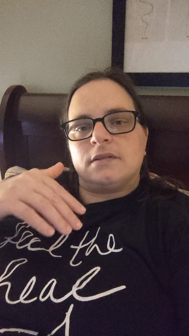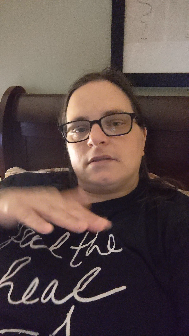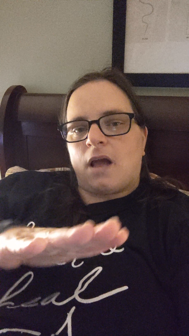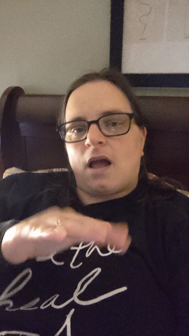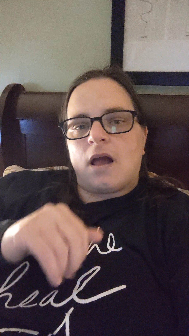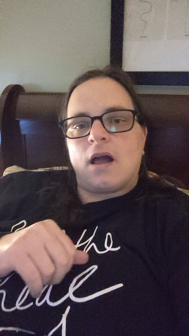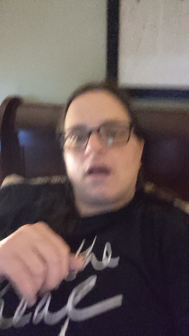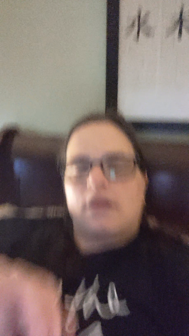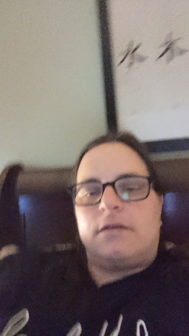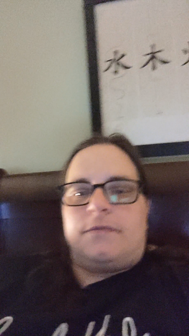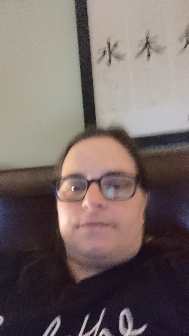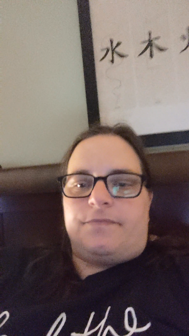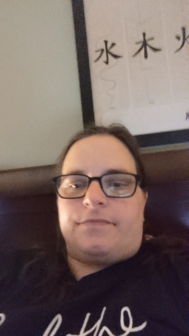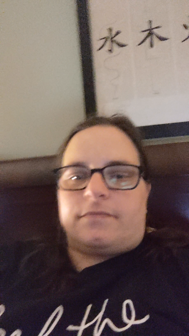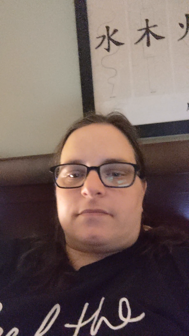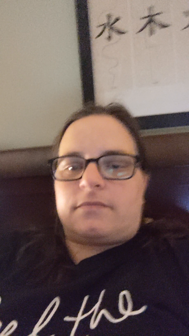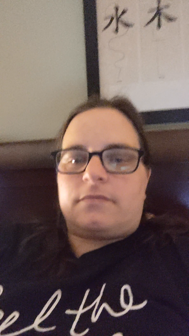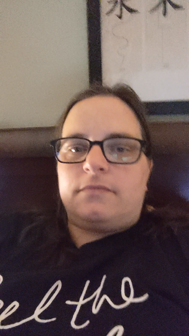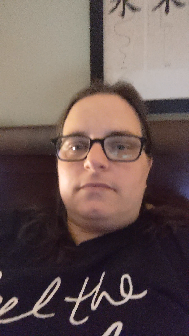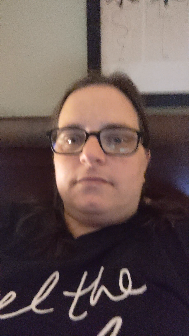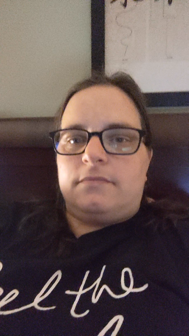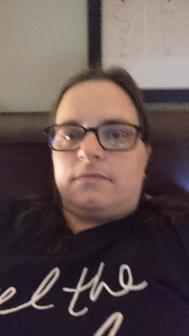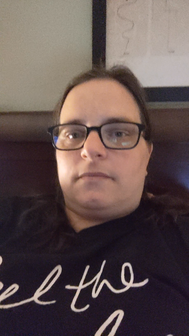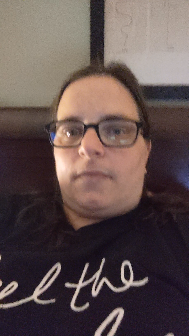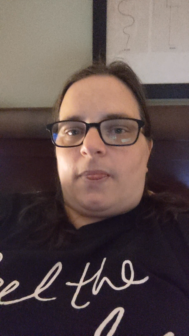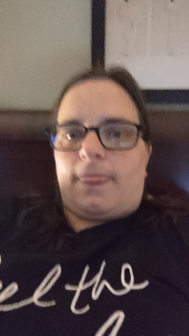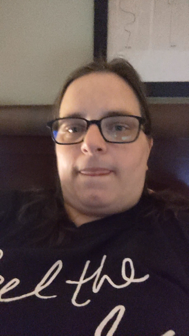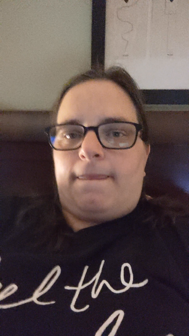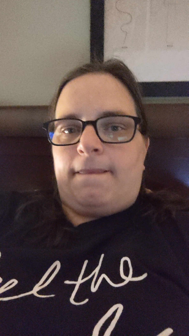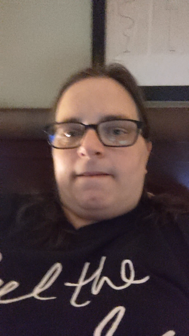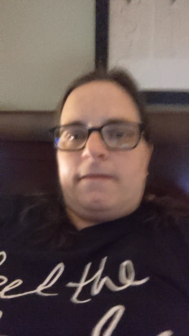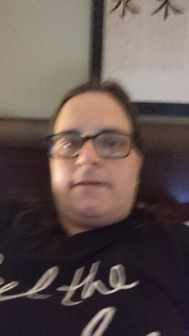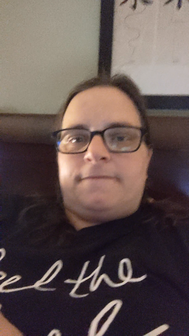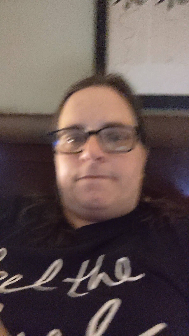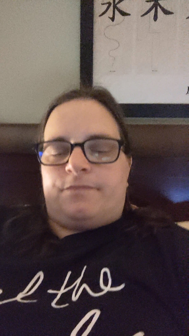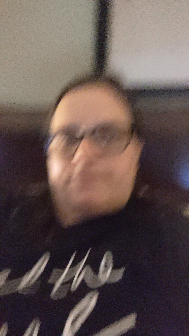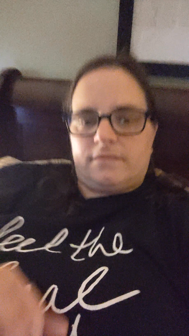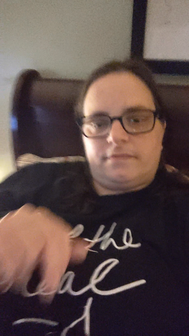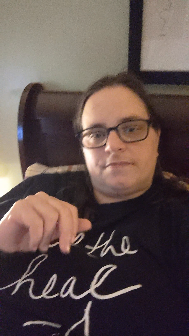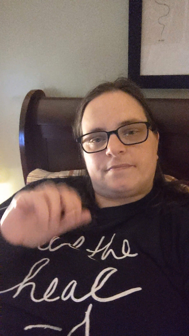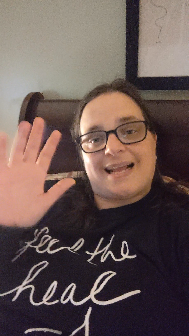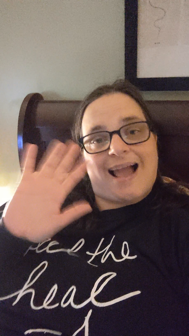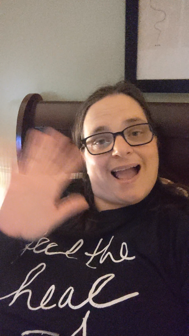hi